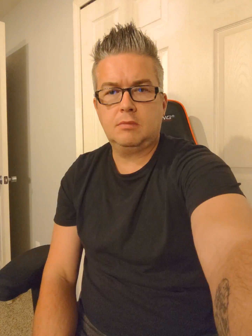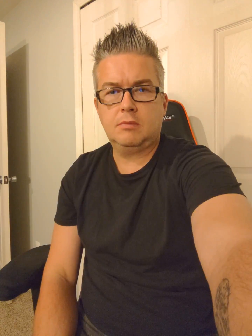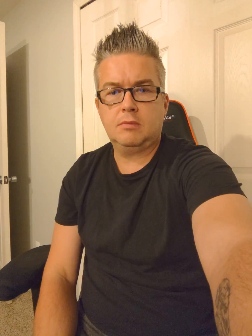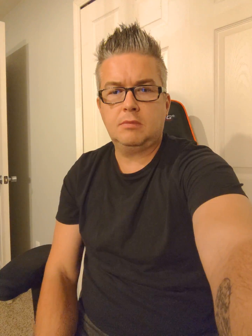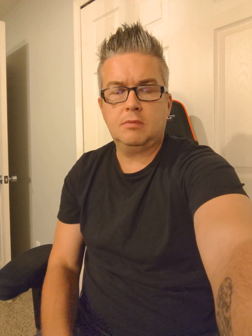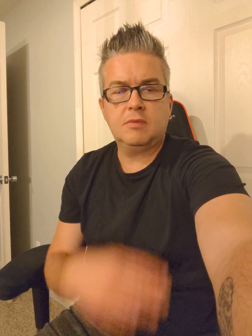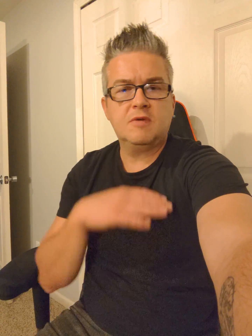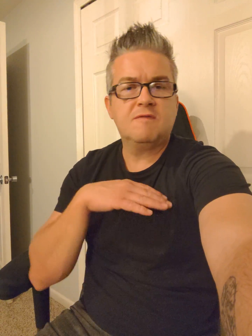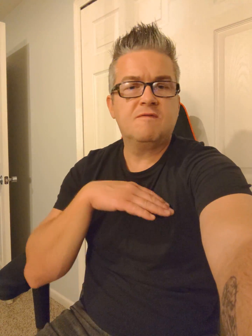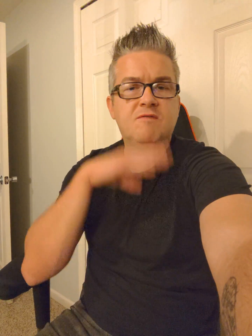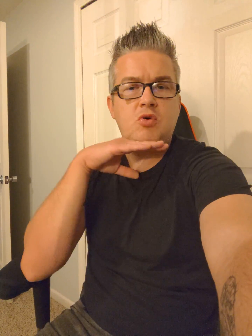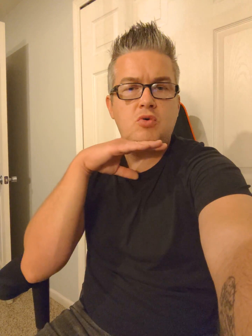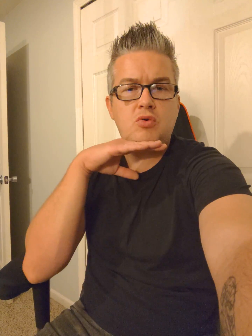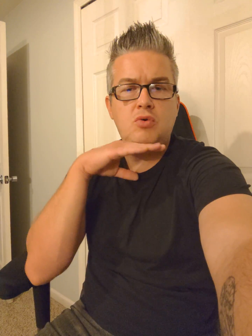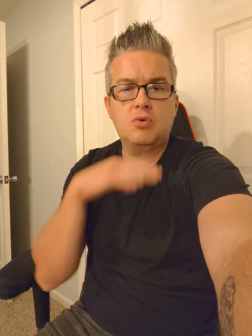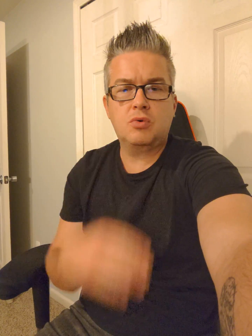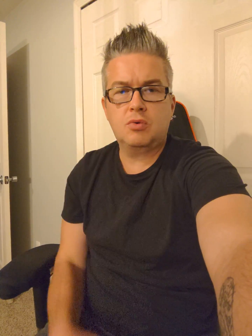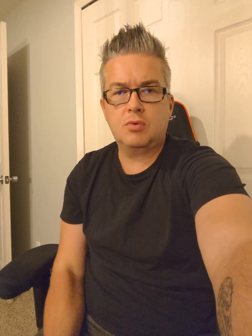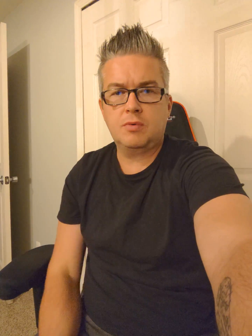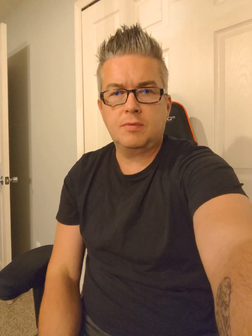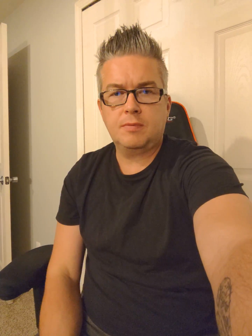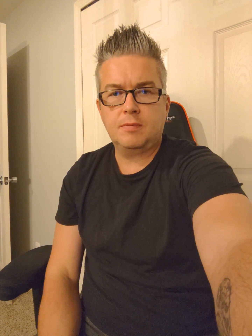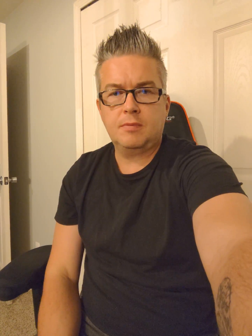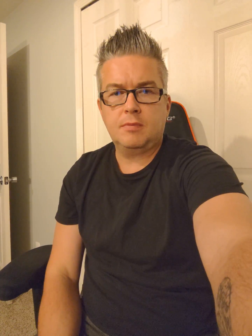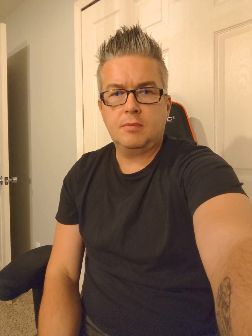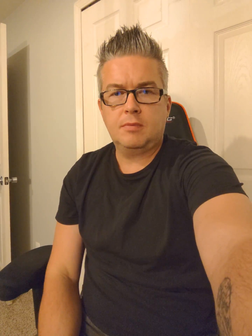full